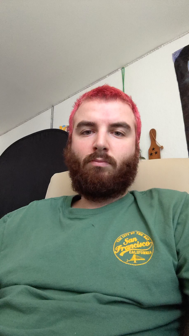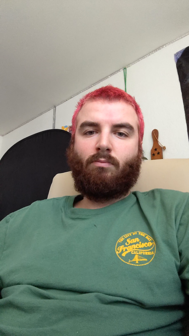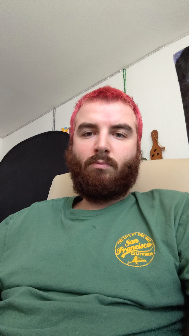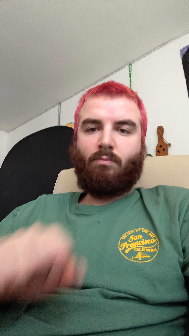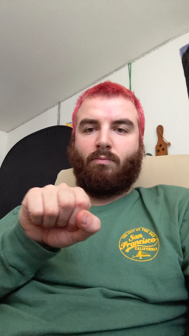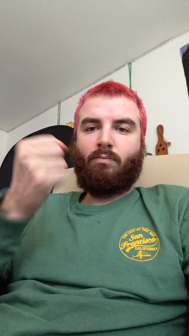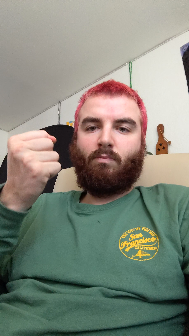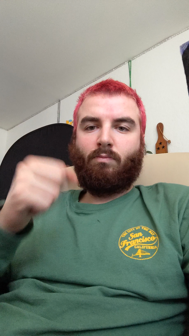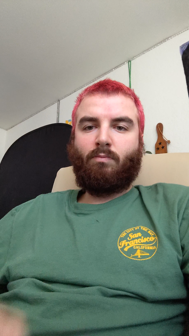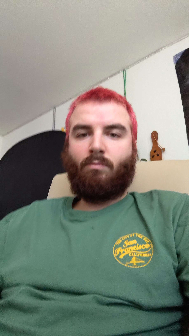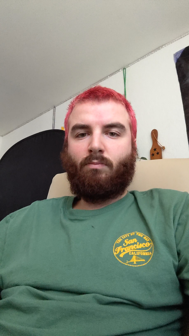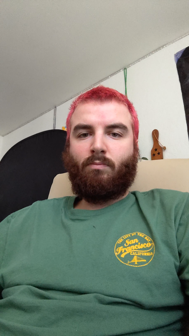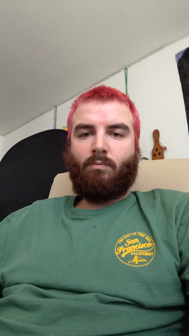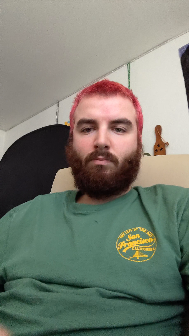broken